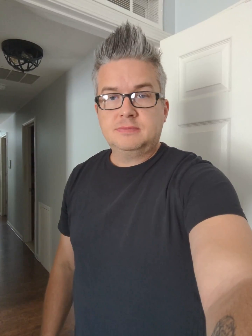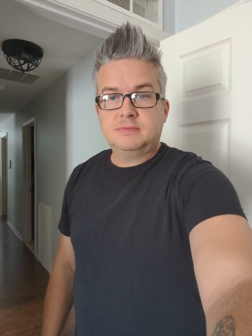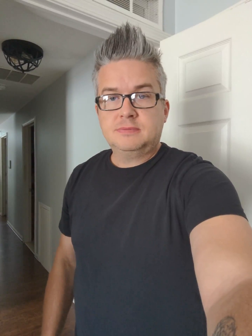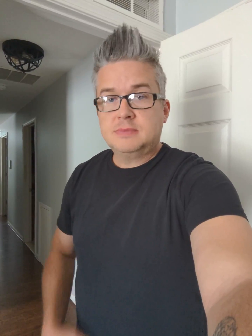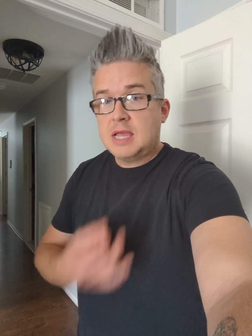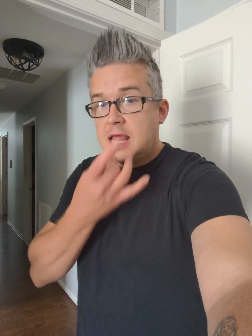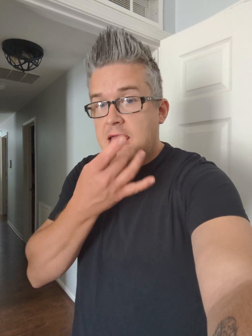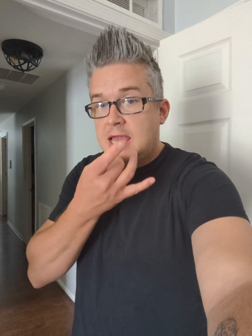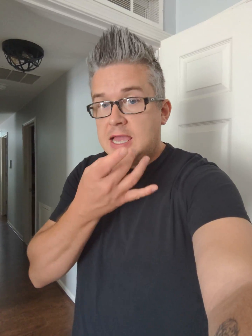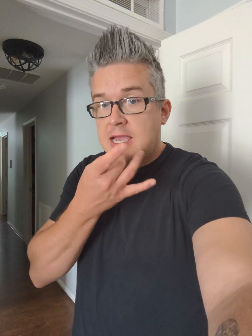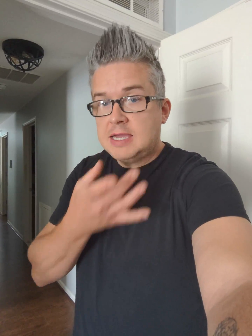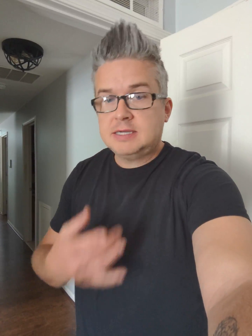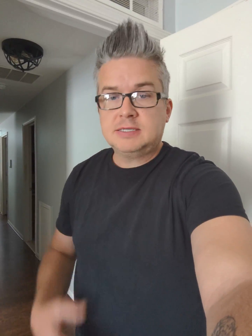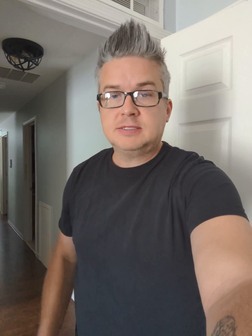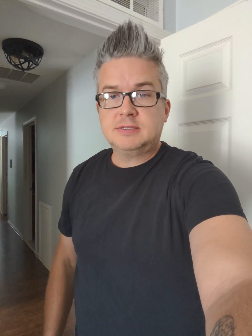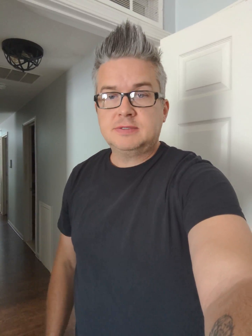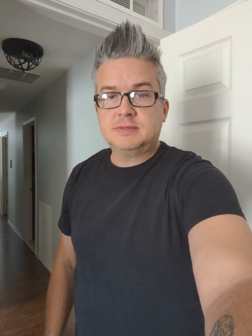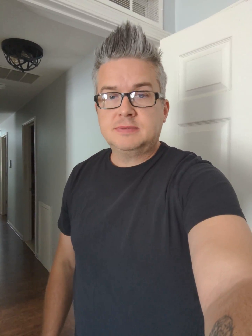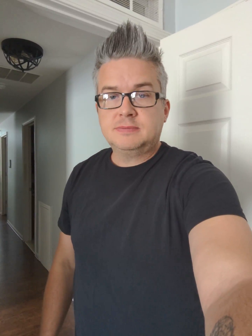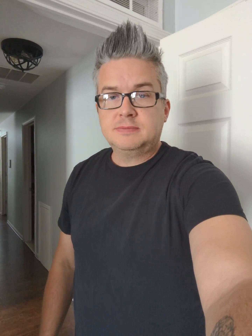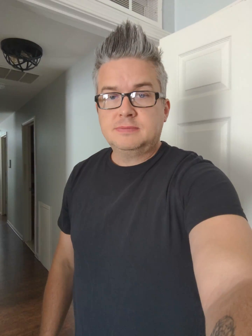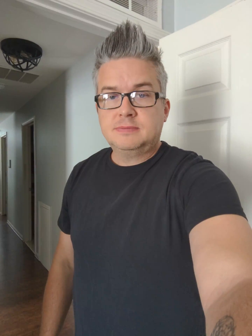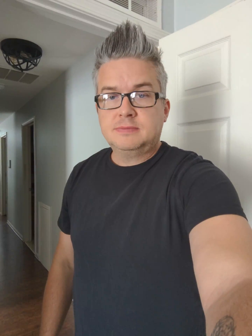light bulb